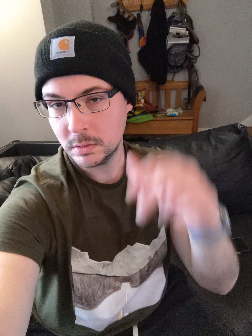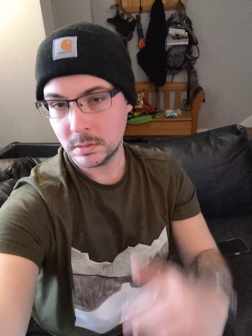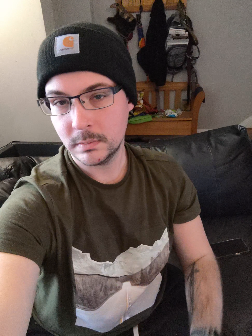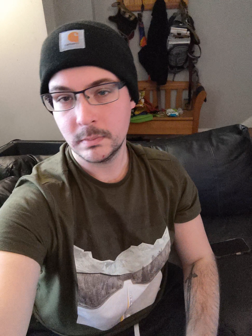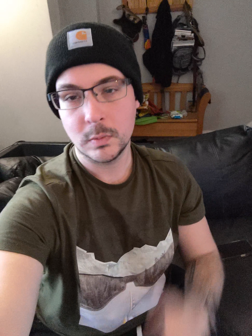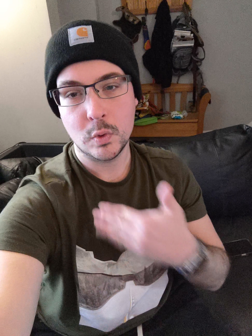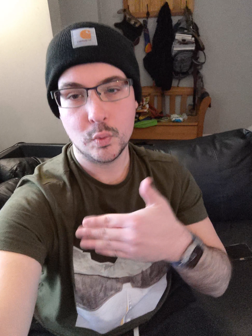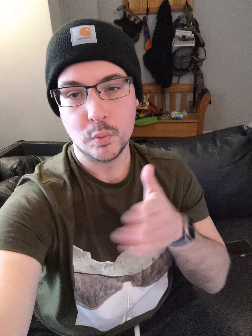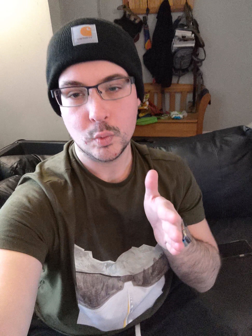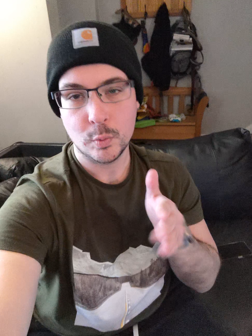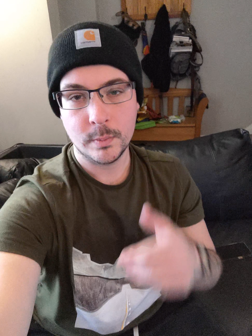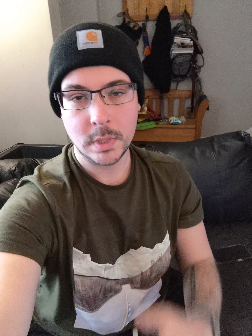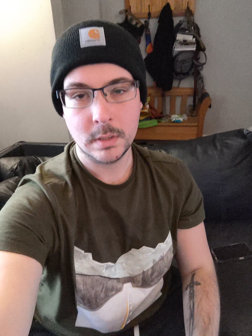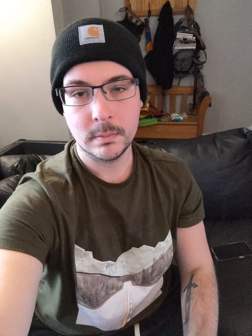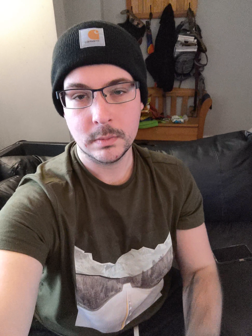room